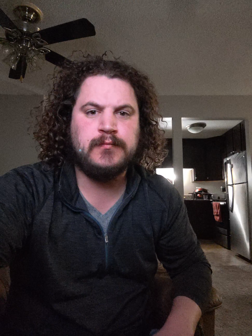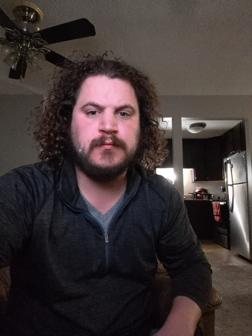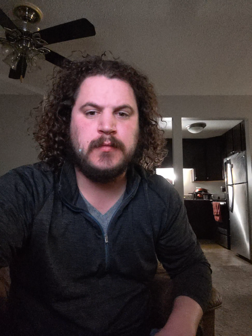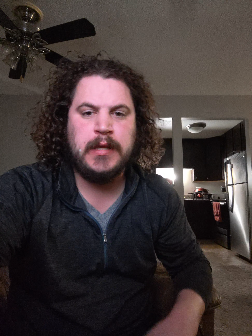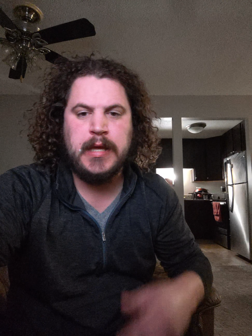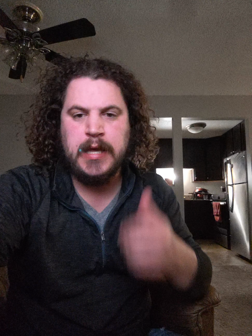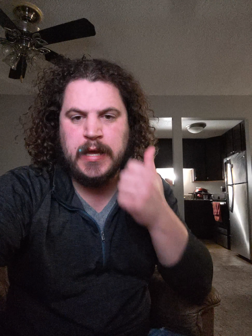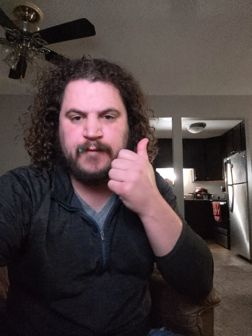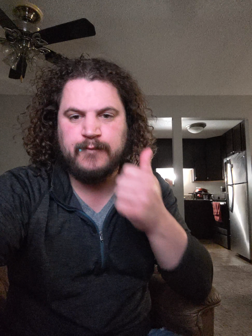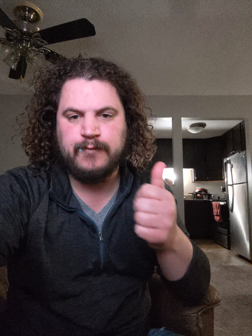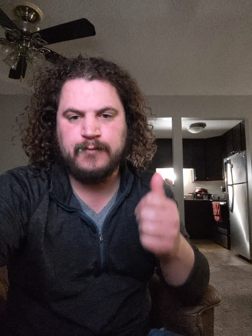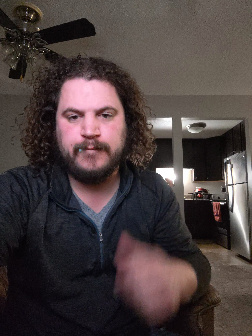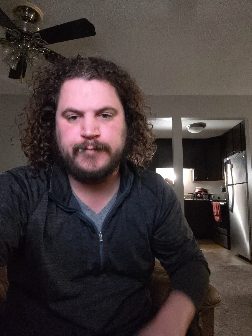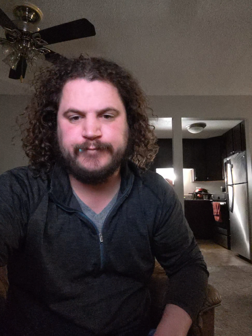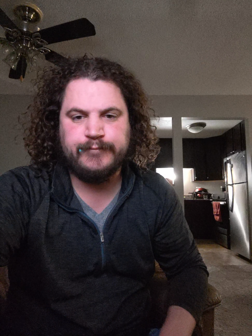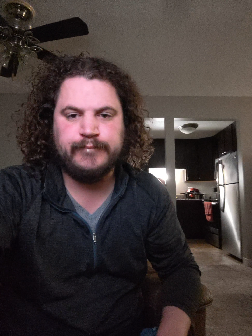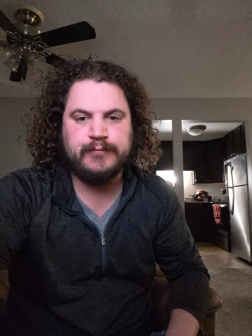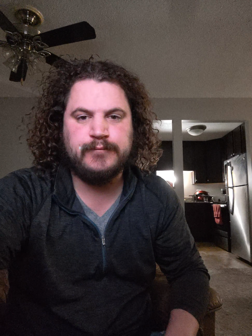every